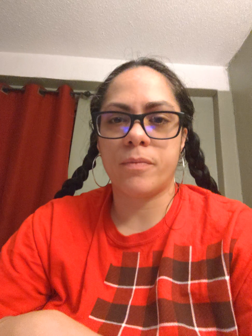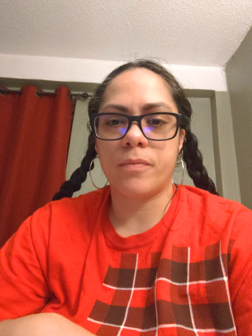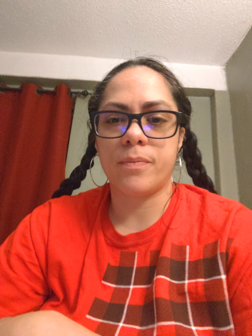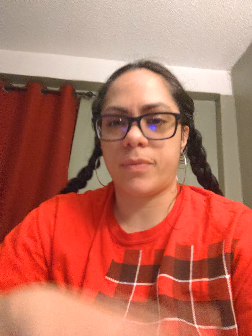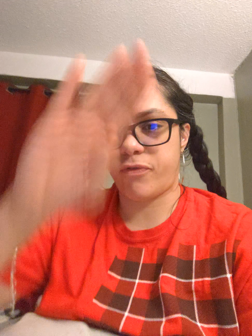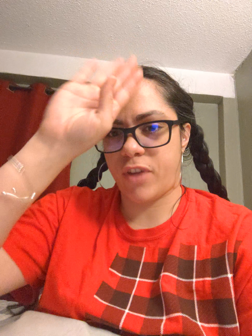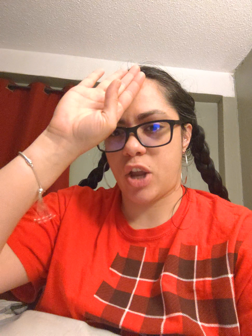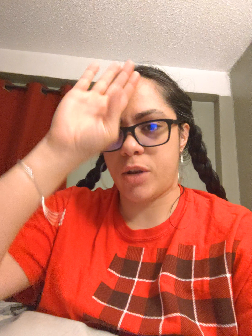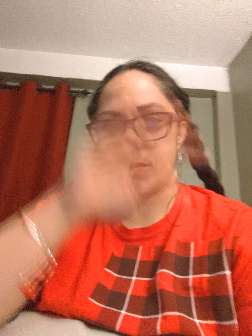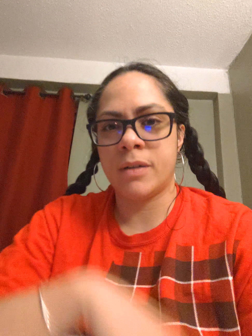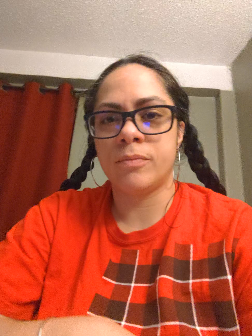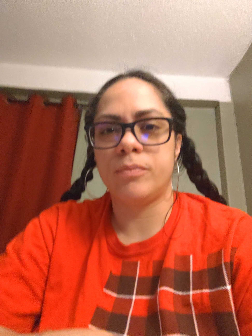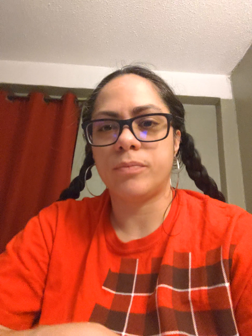fireman